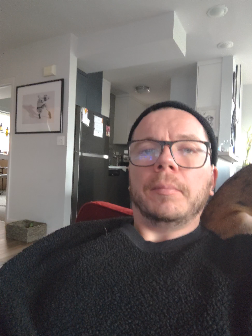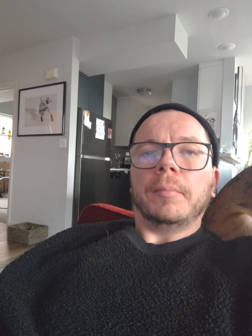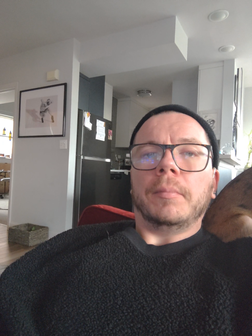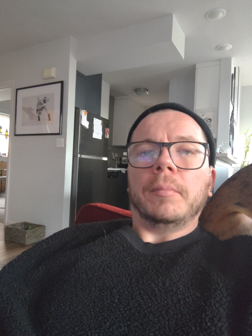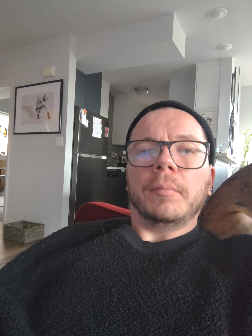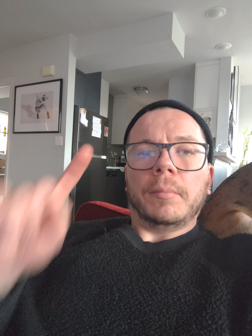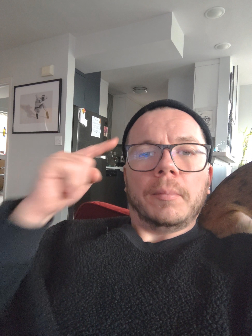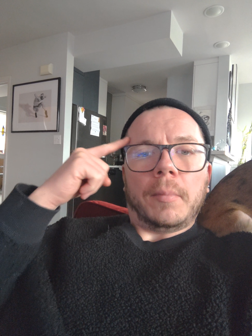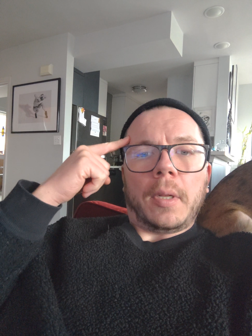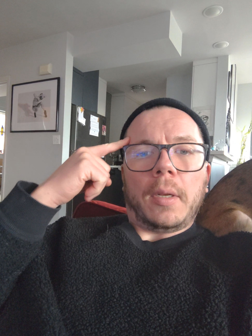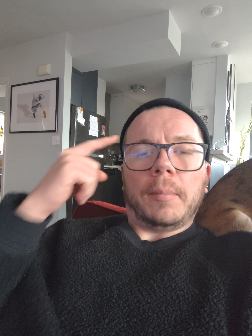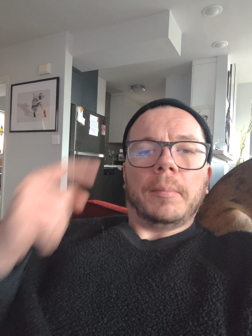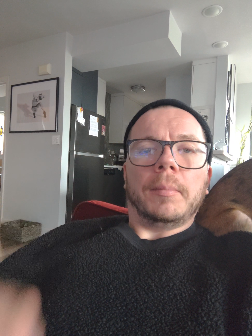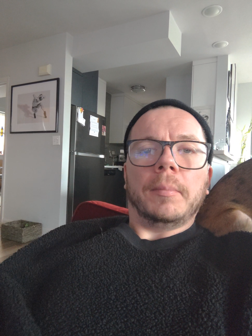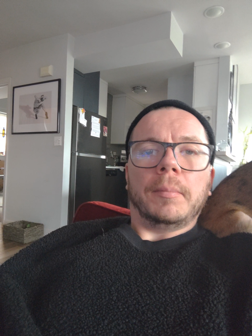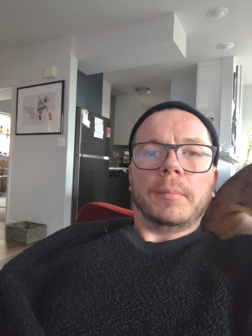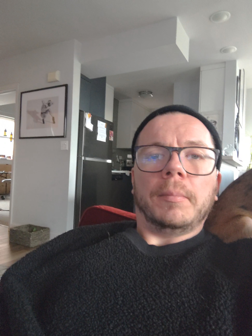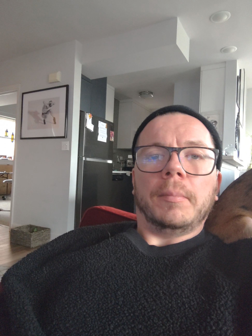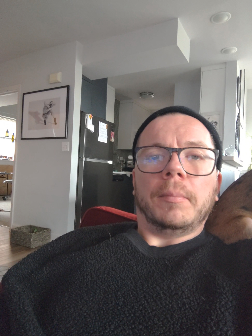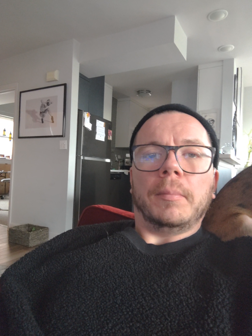penny